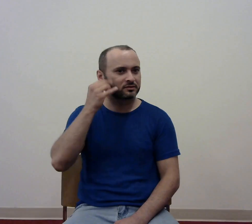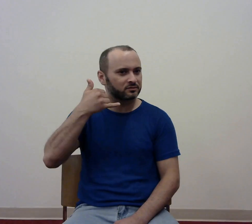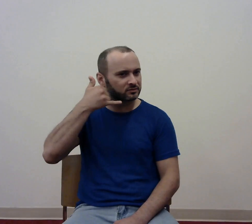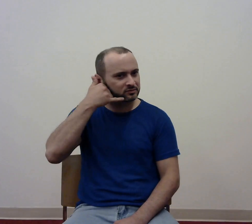telefon